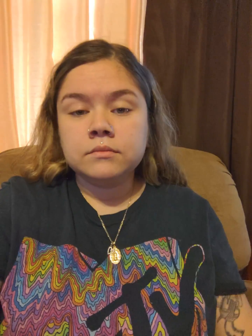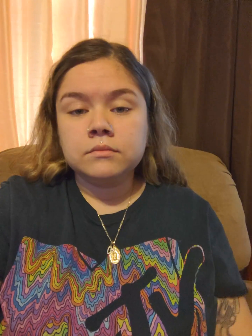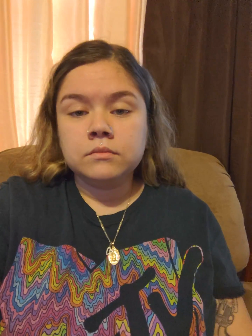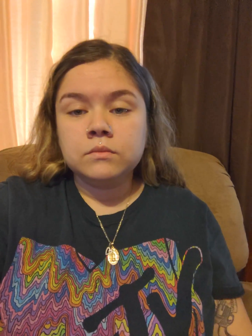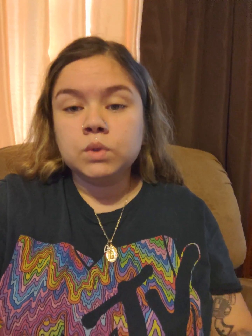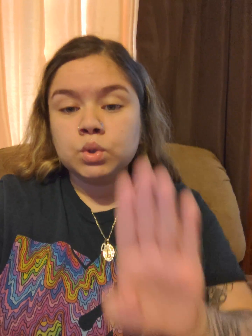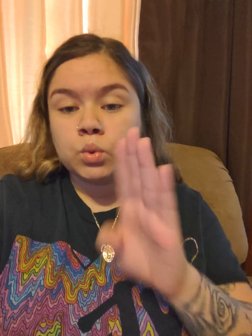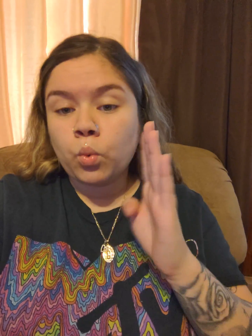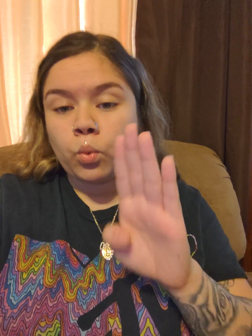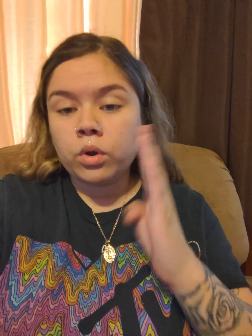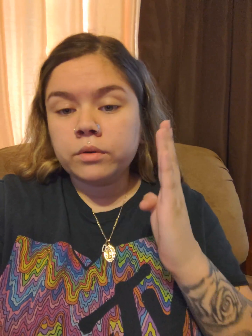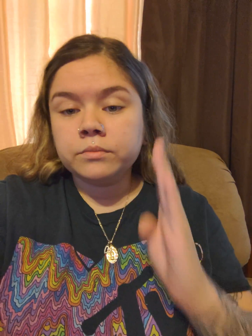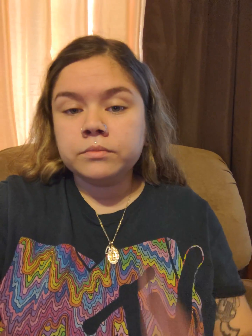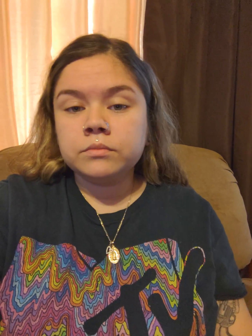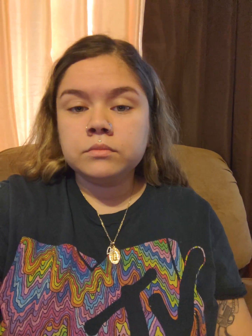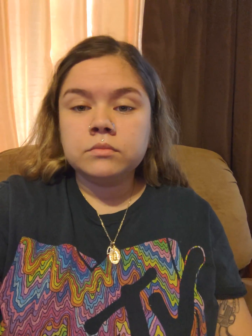door